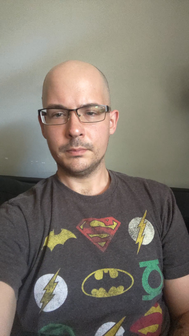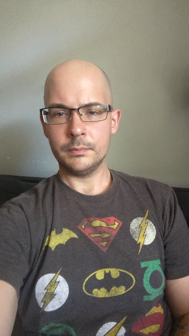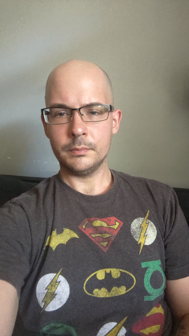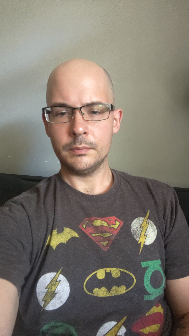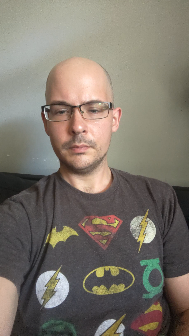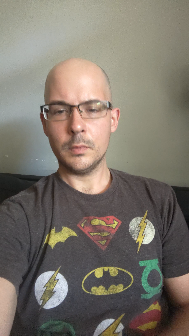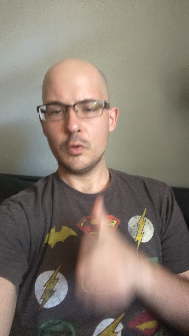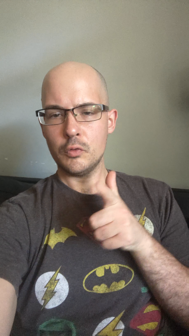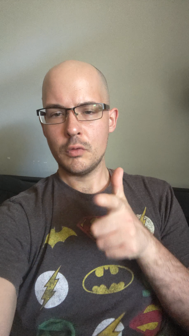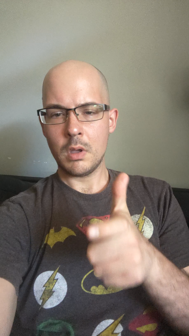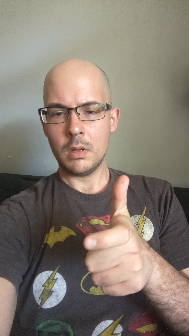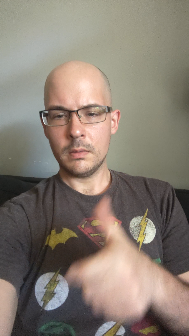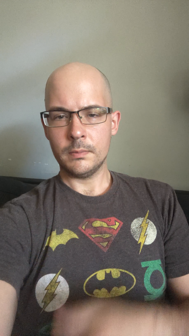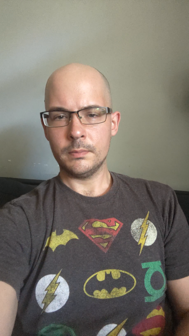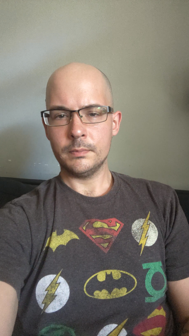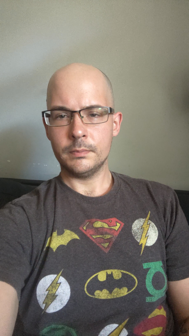run